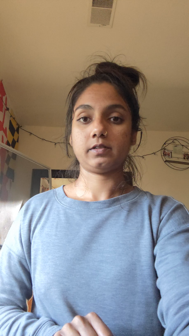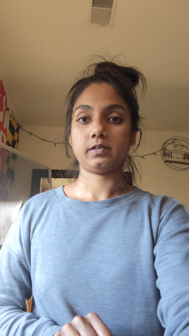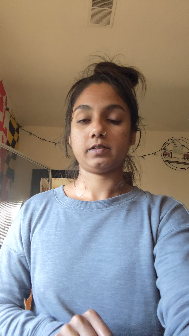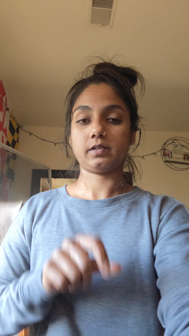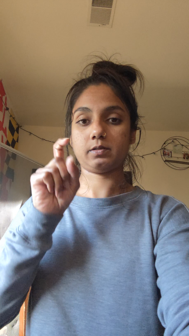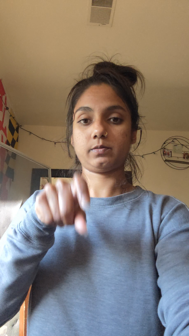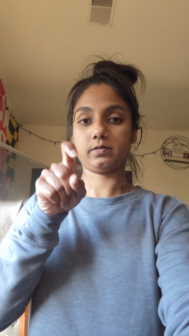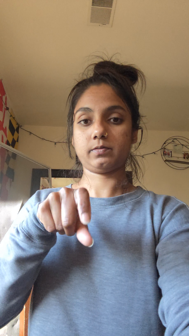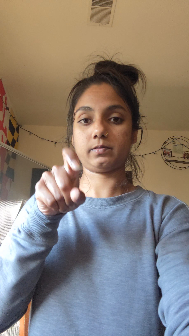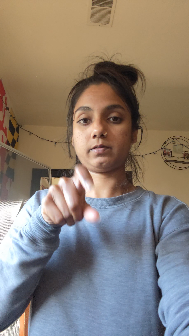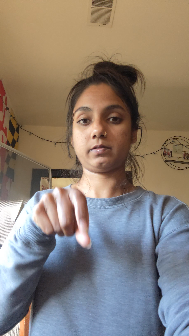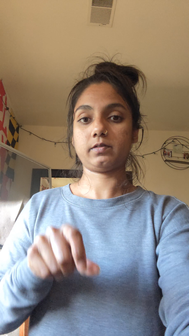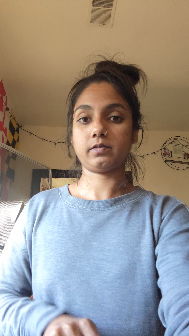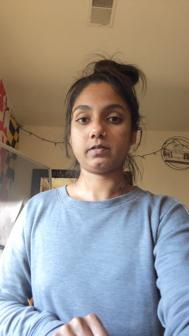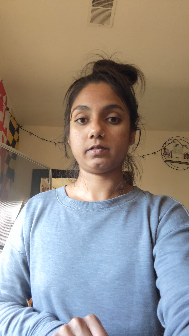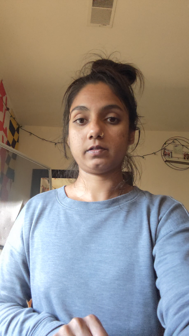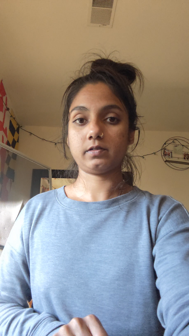need